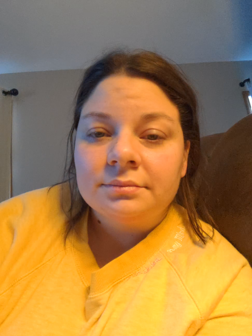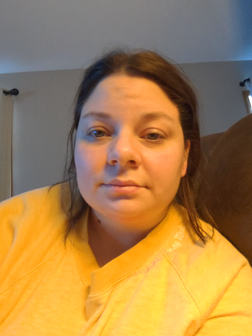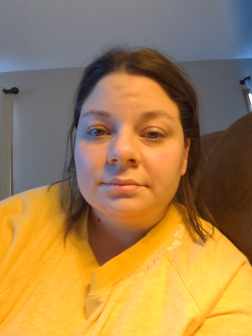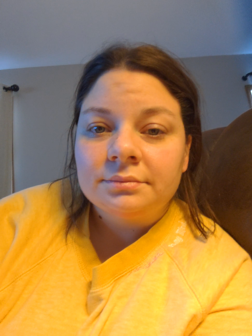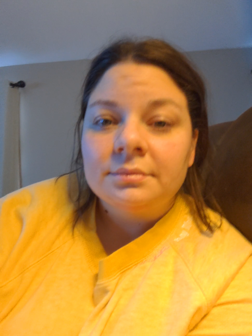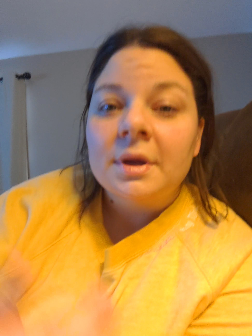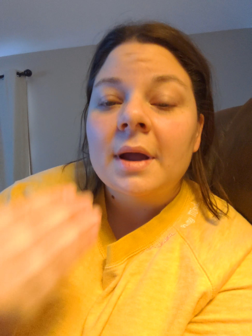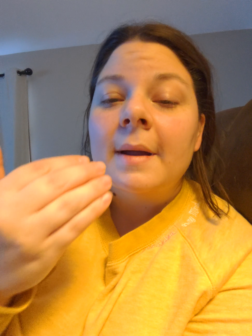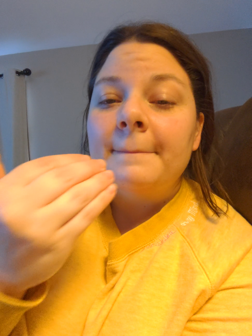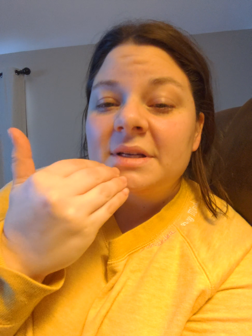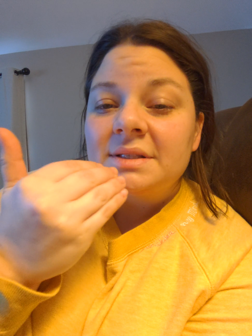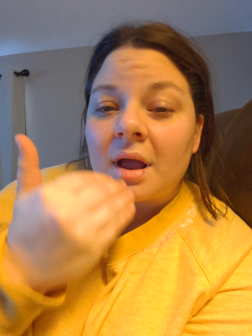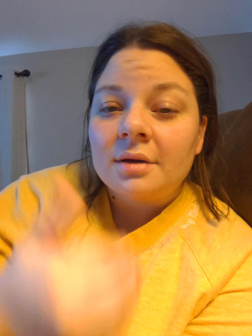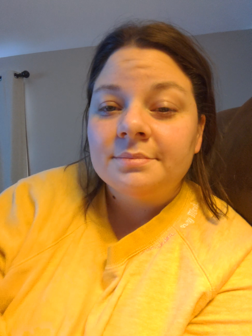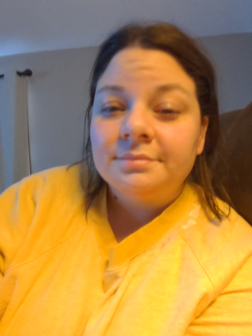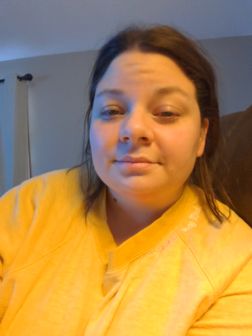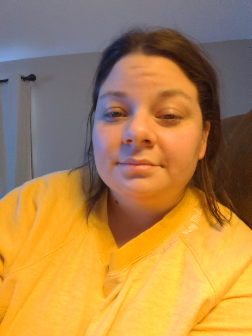pizza